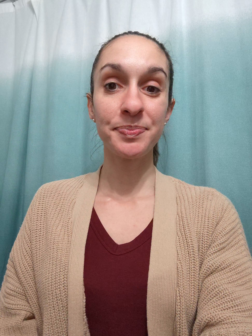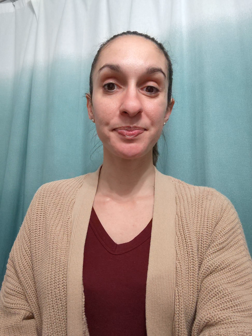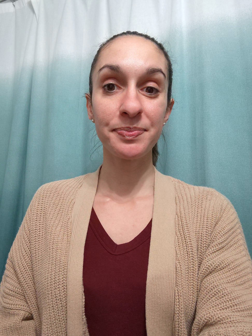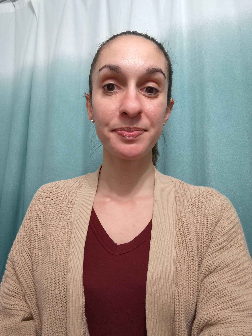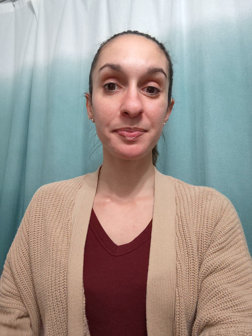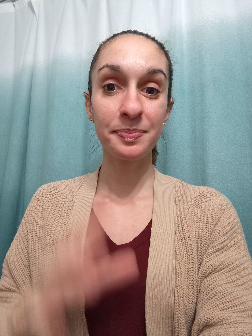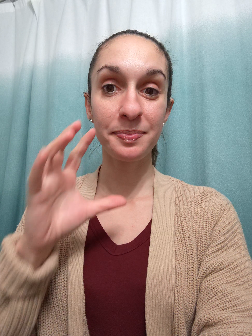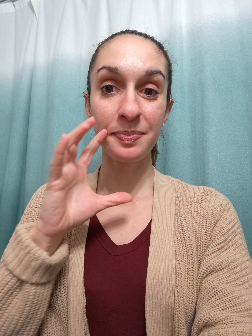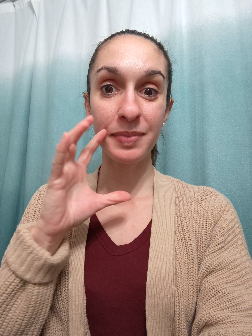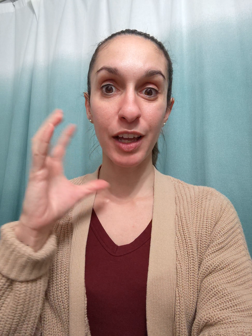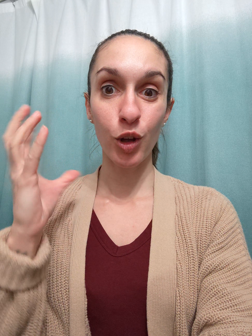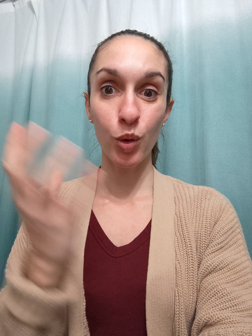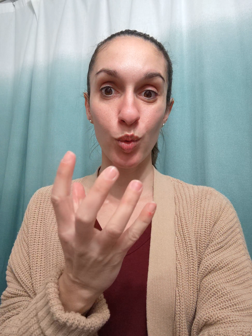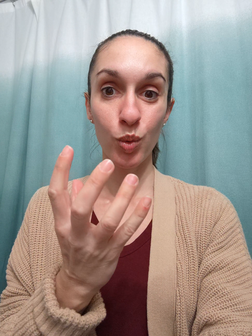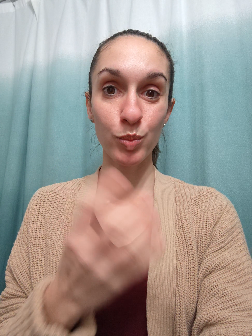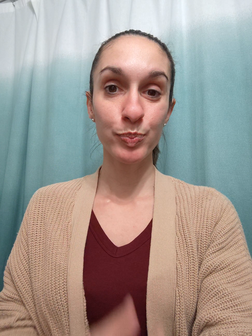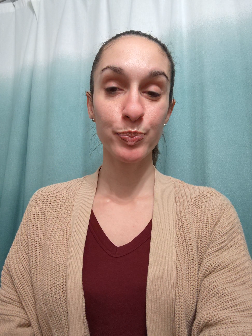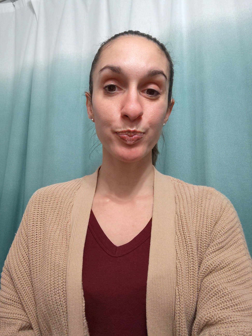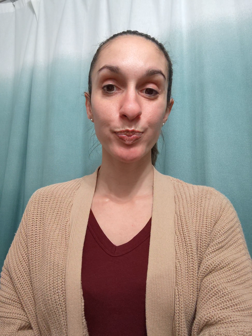balloon